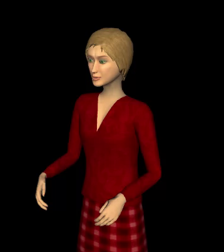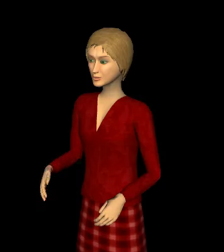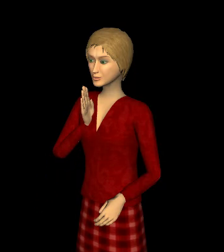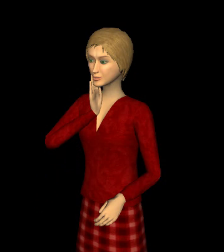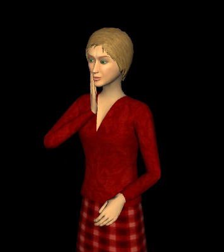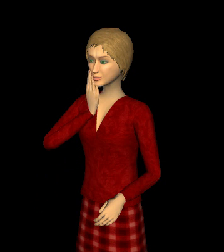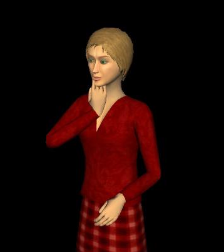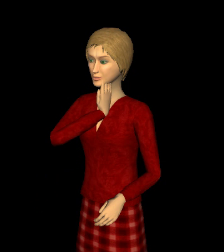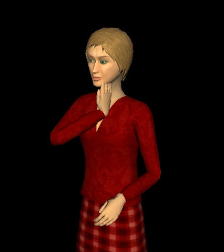جانفي